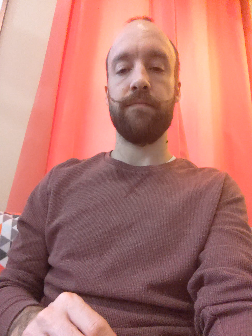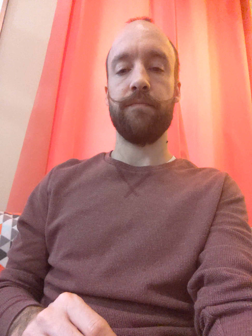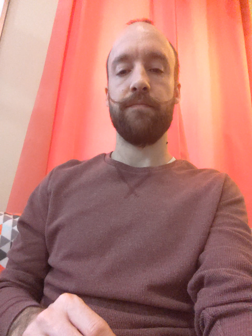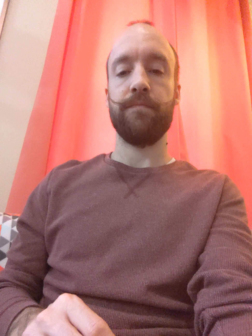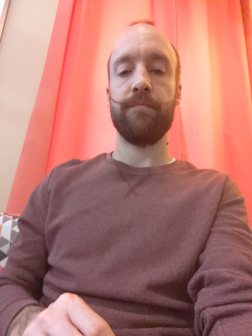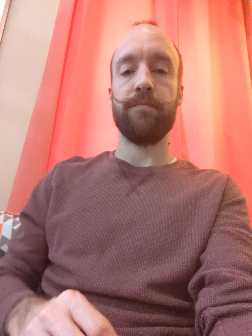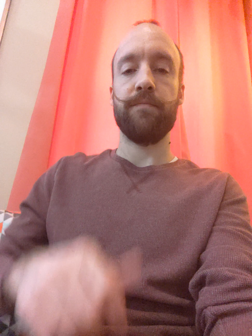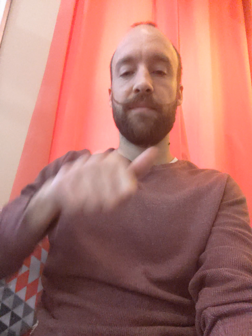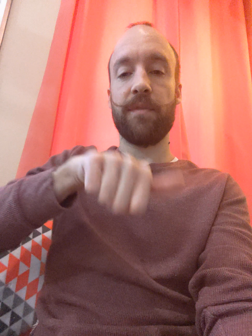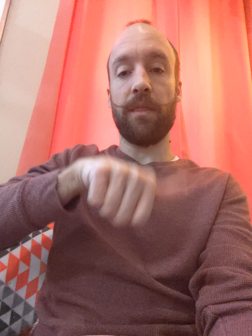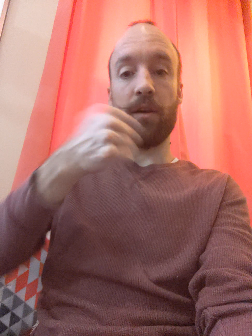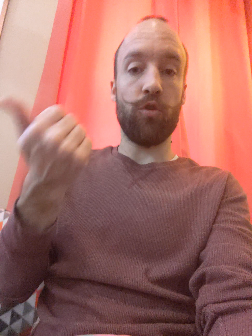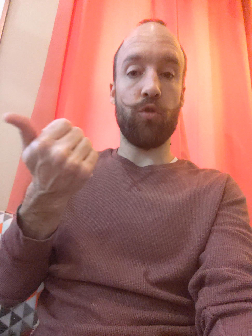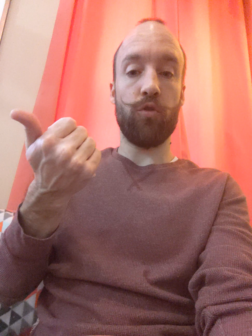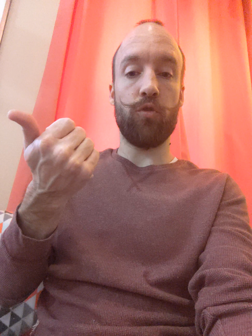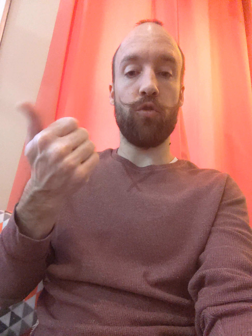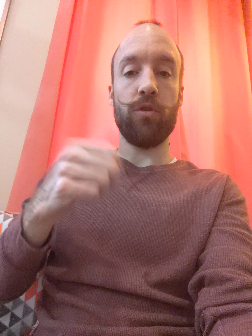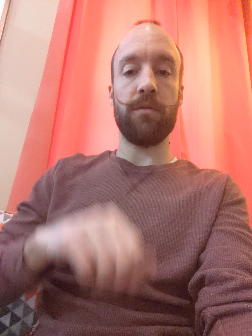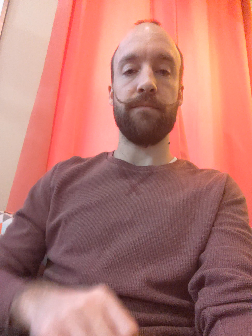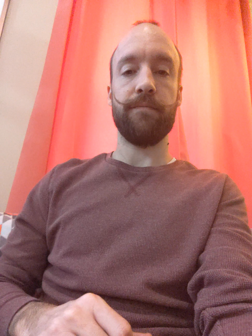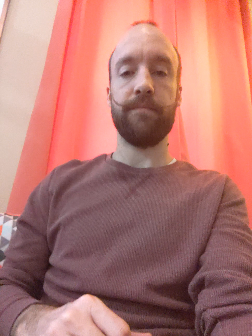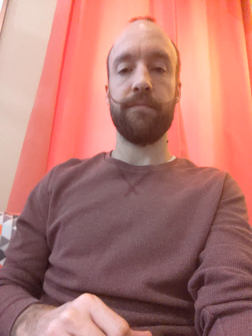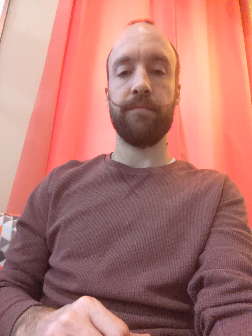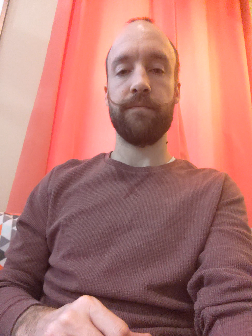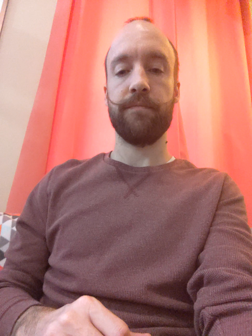another